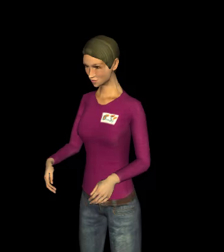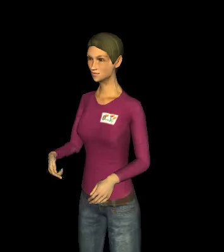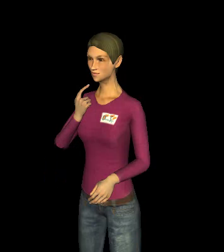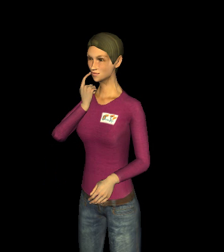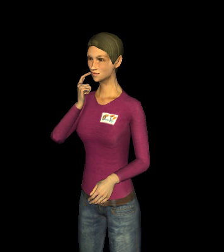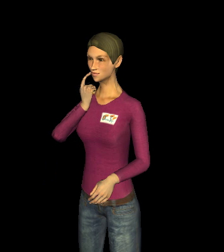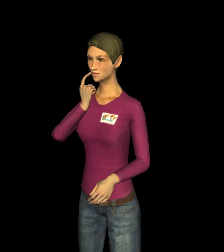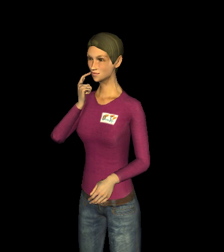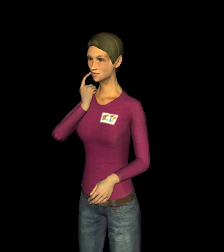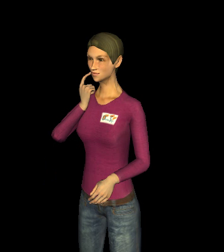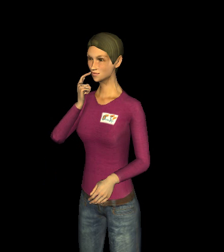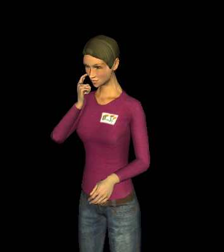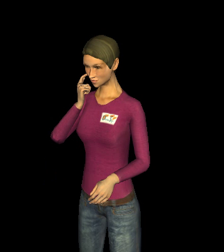سكر